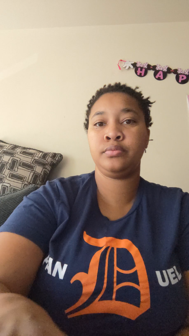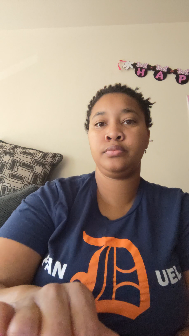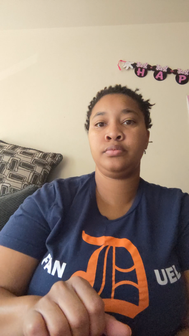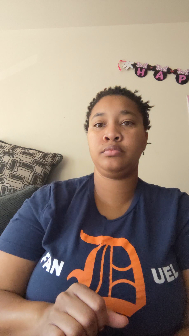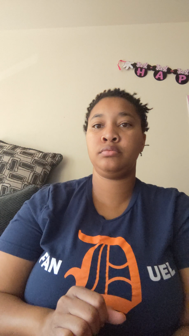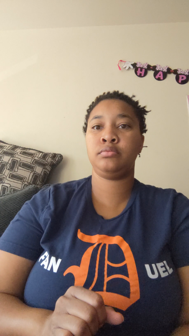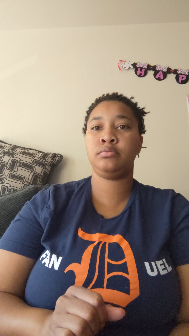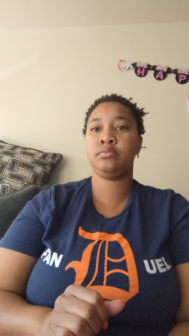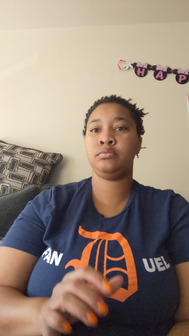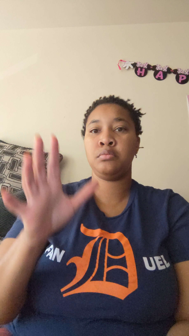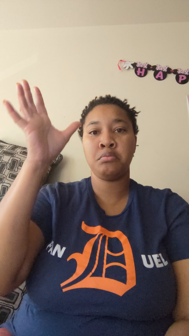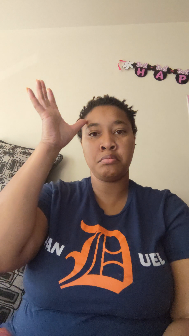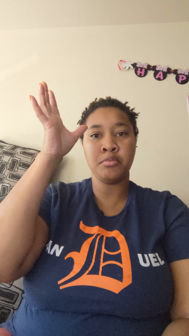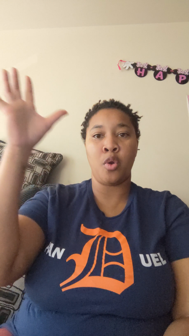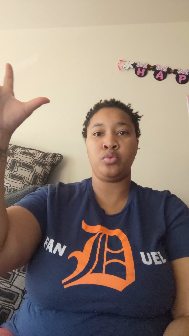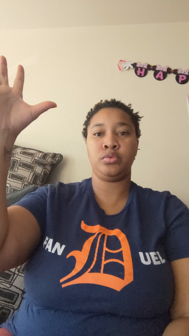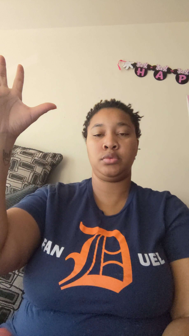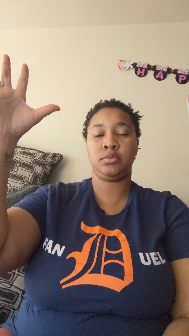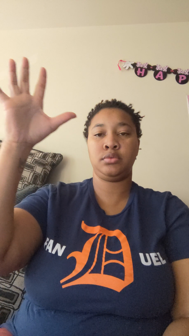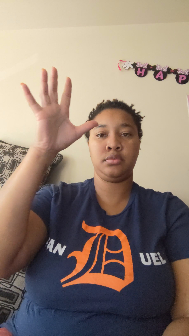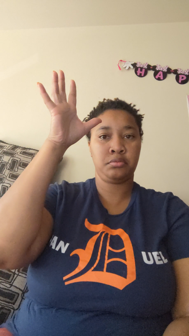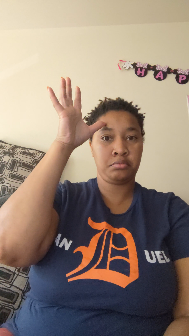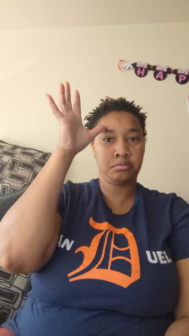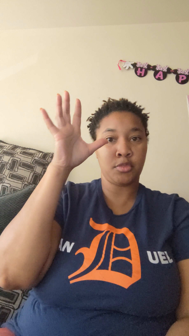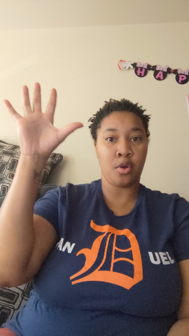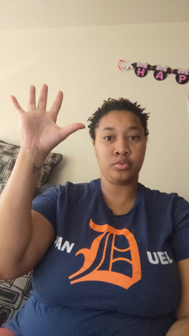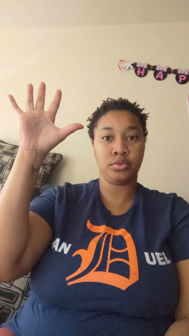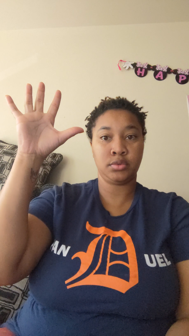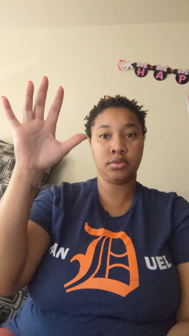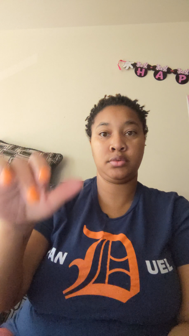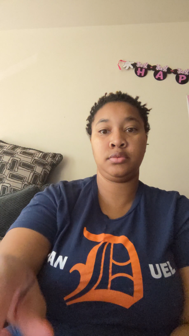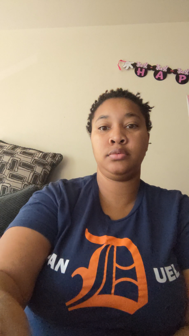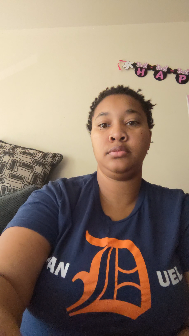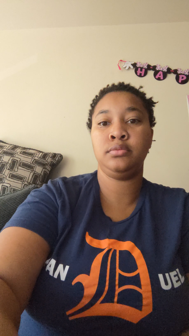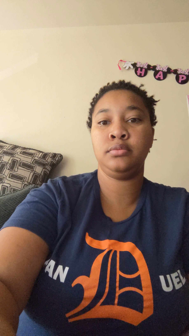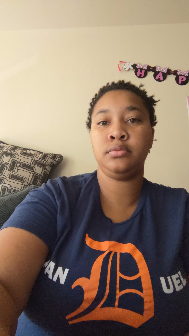moose